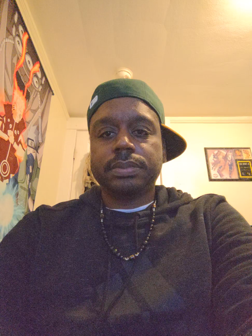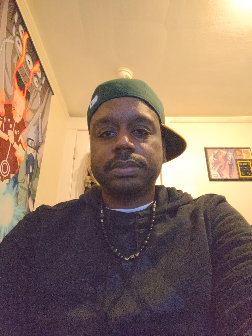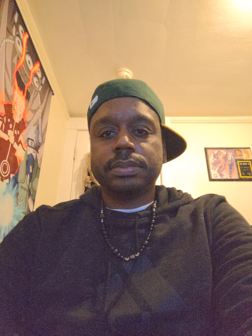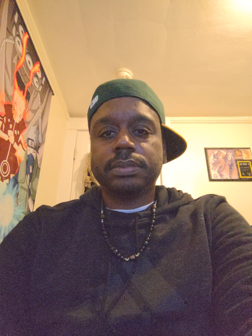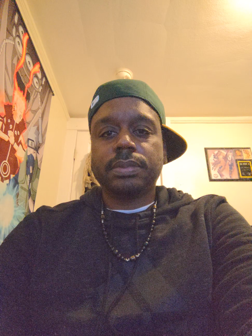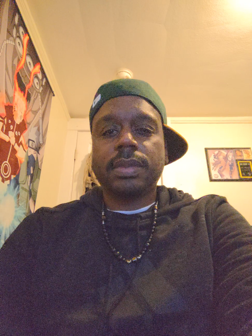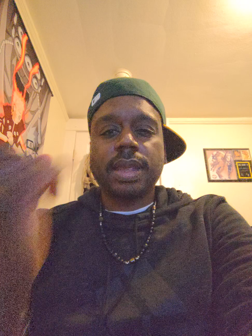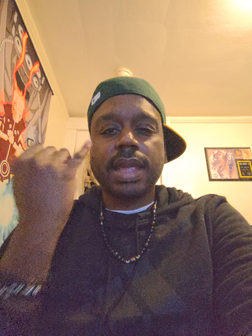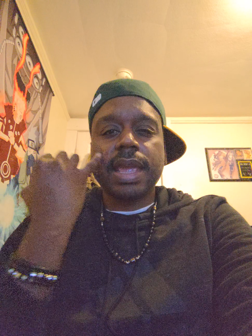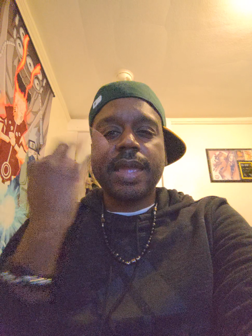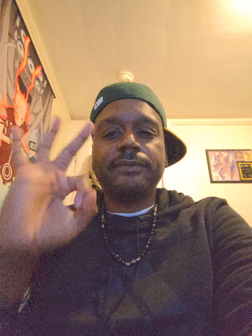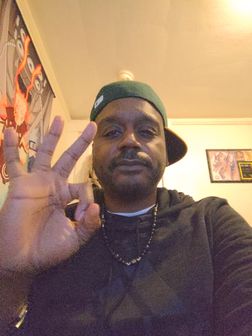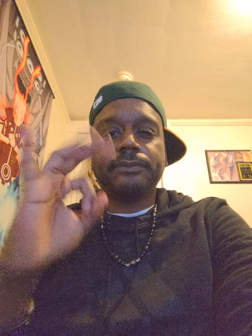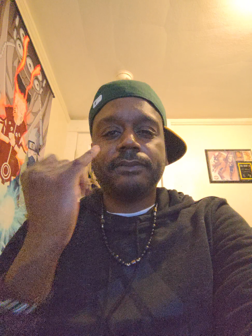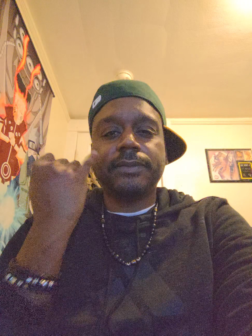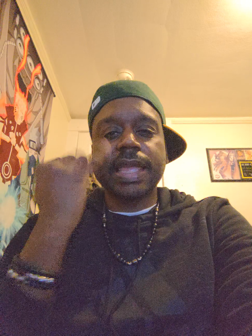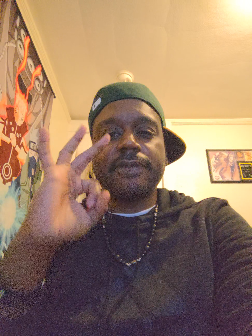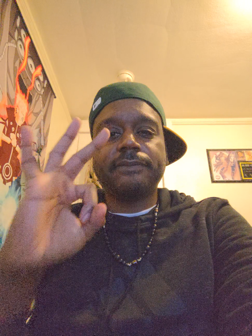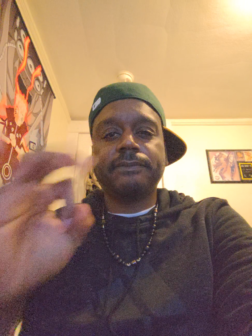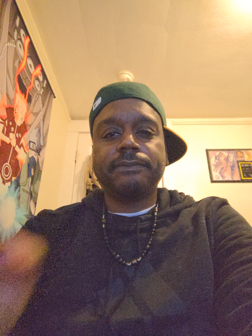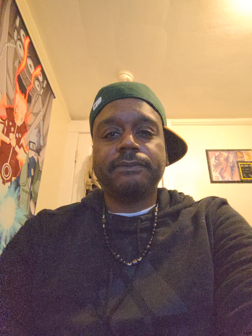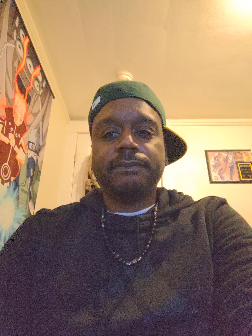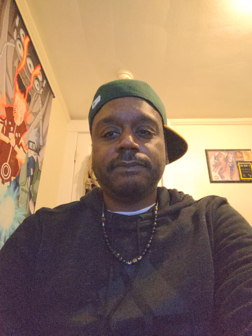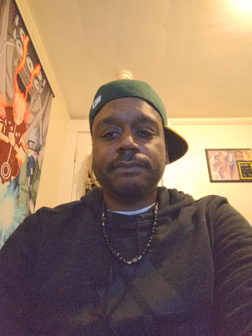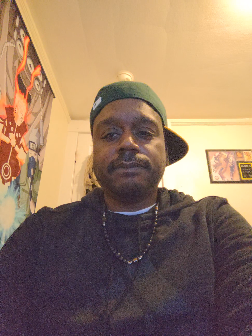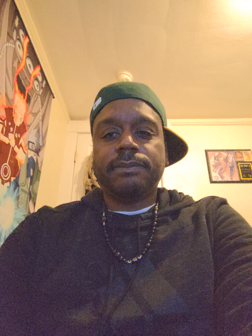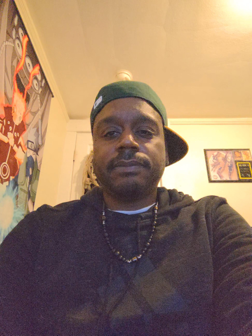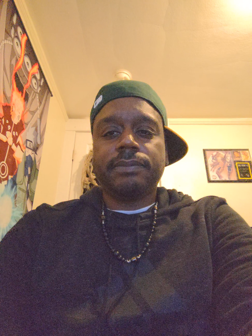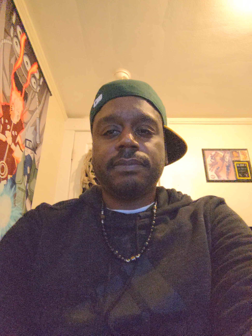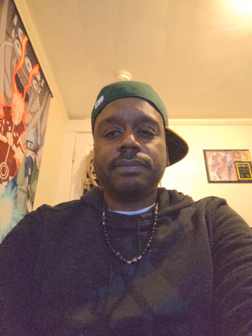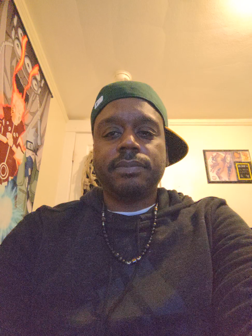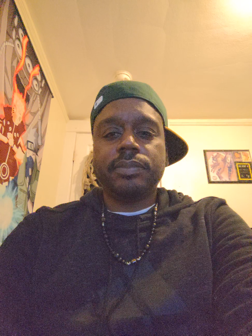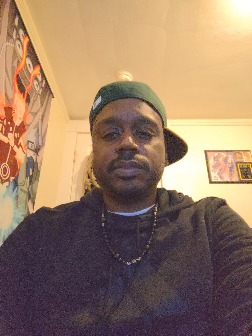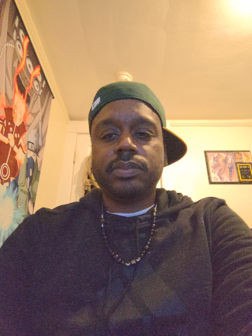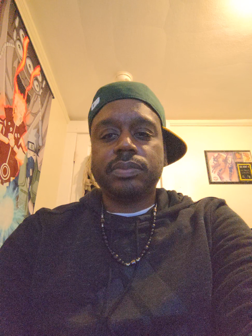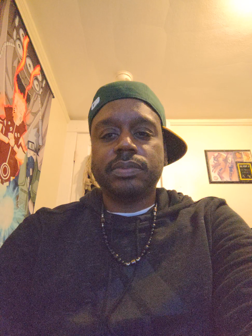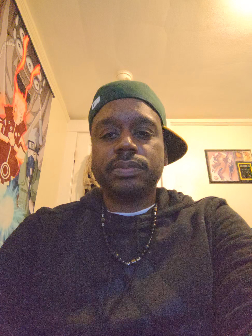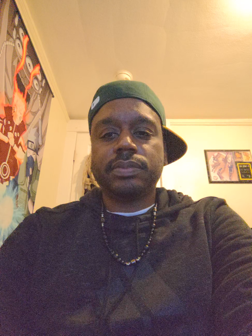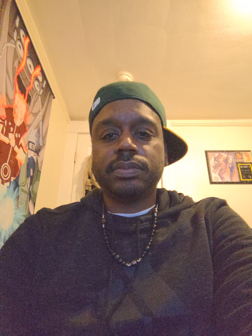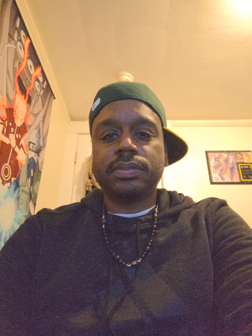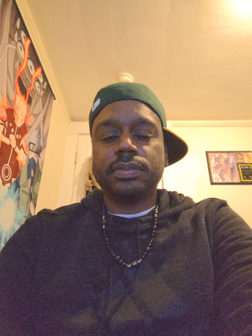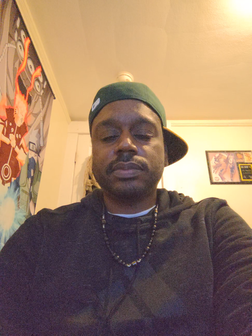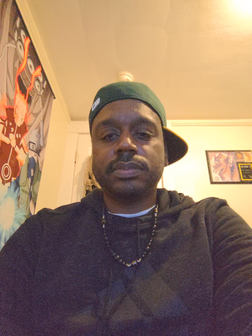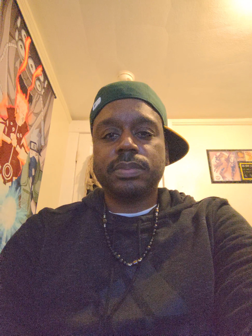if